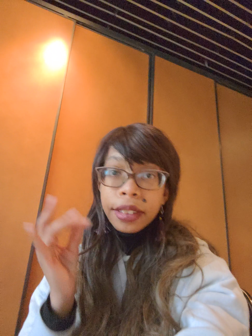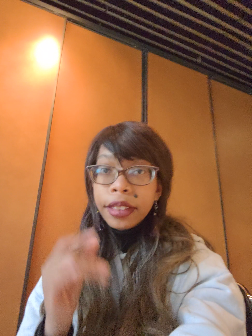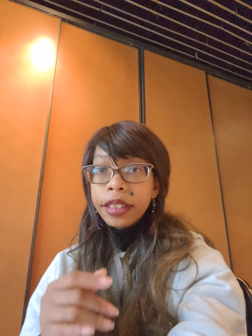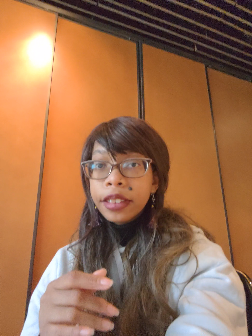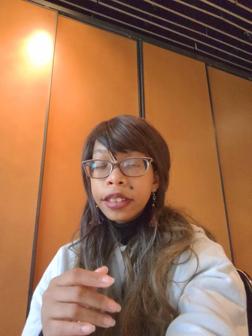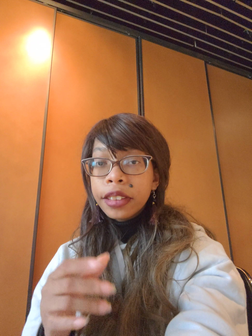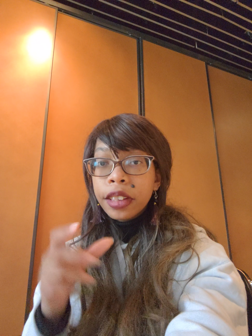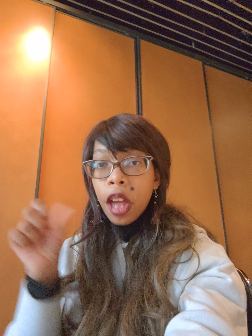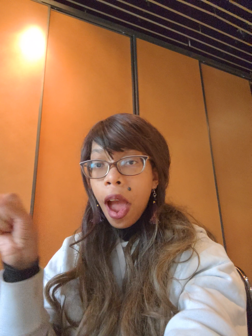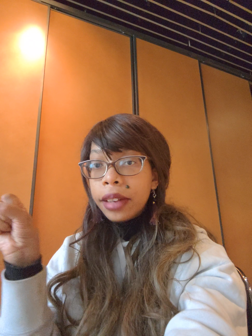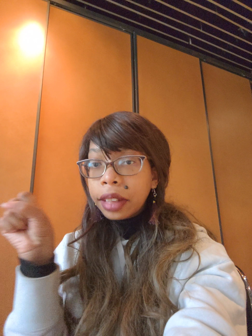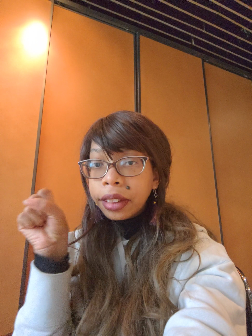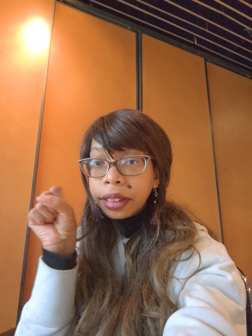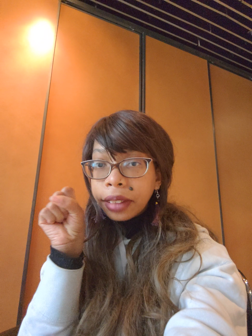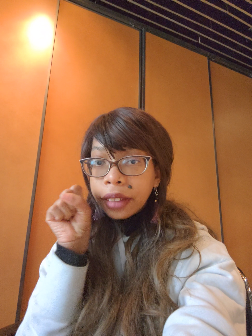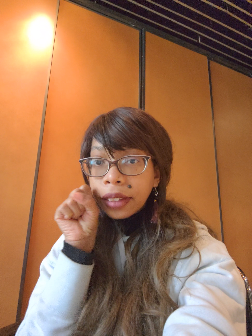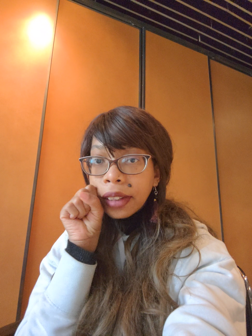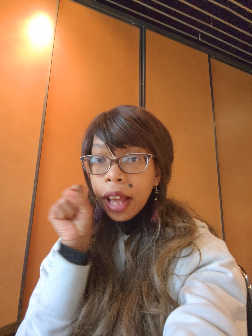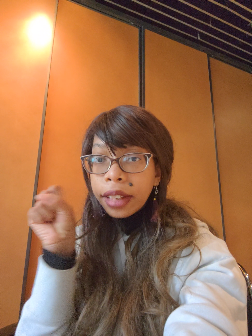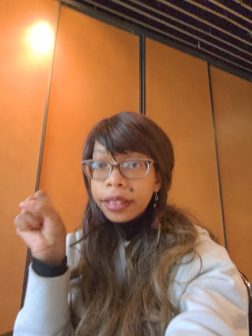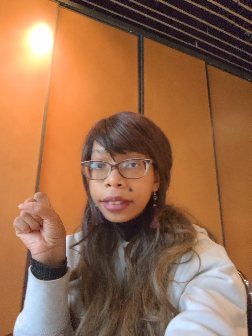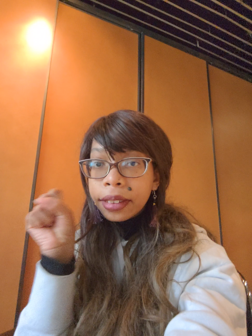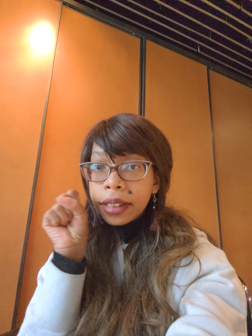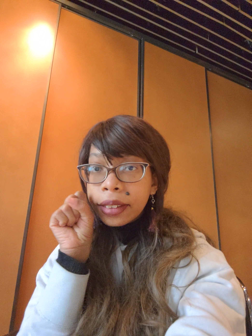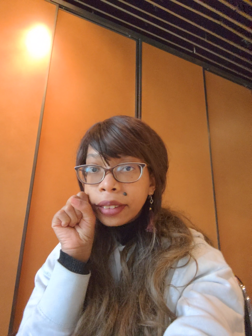carrot